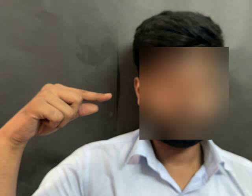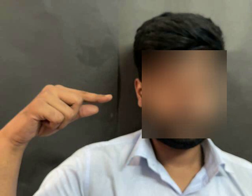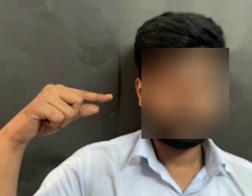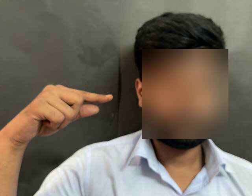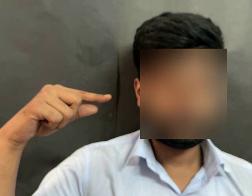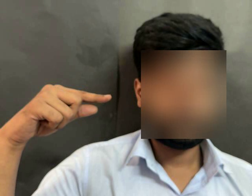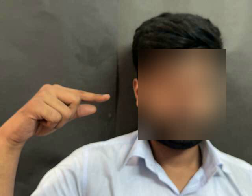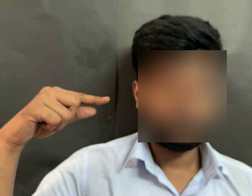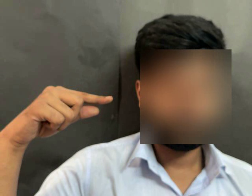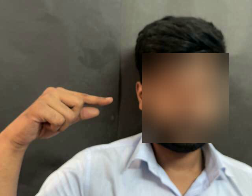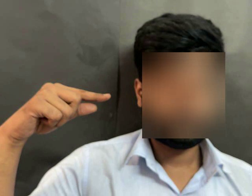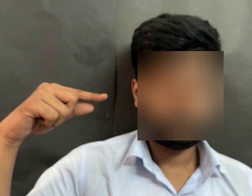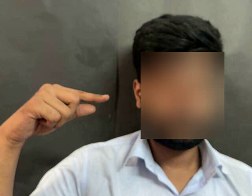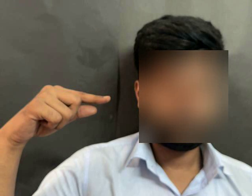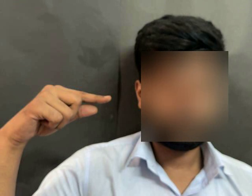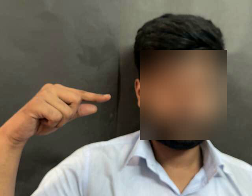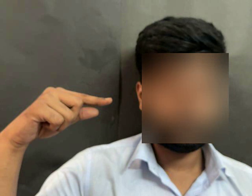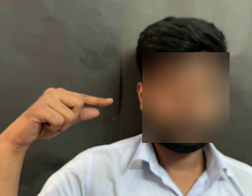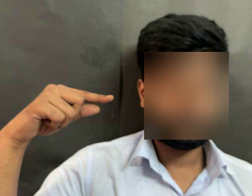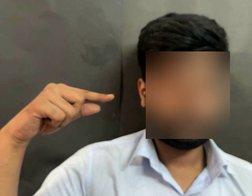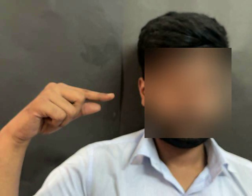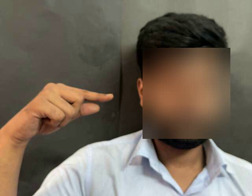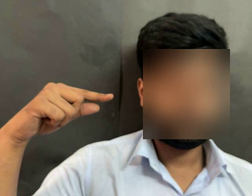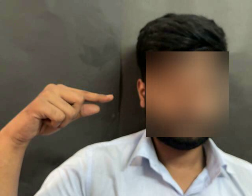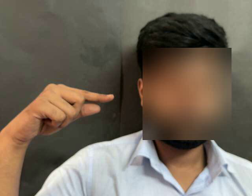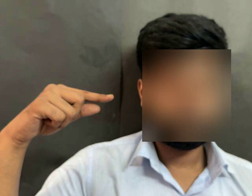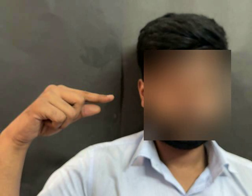G